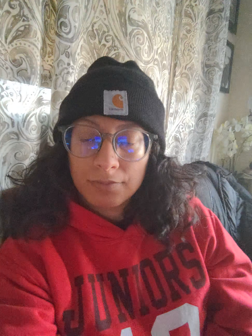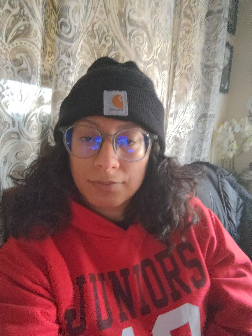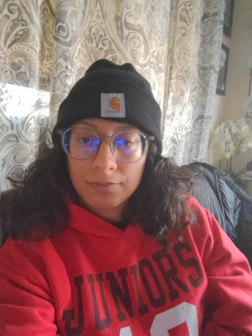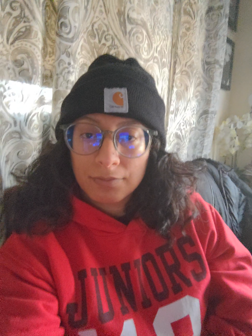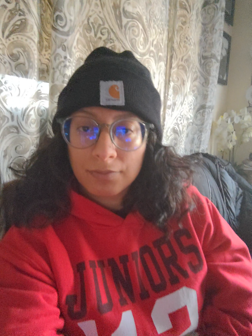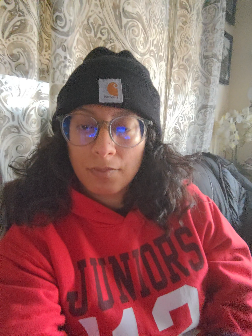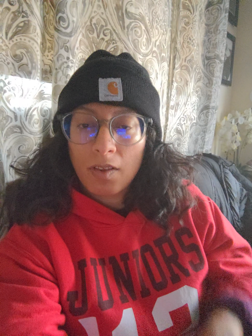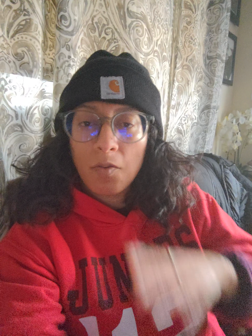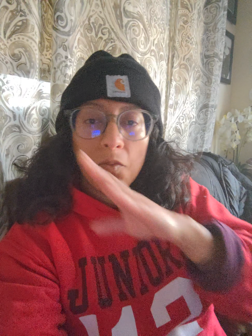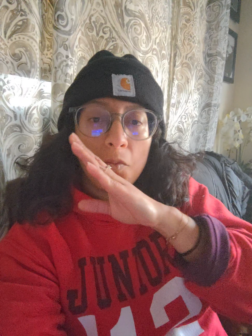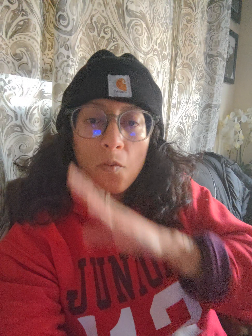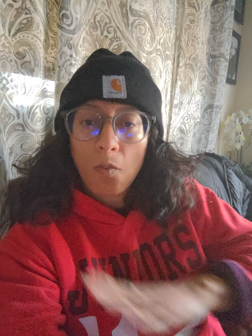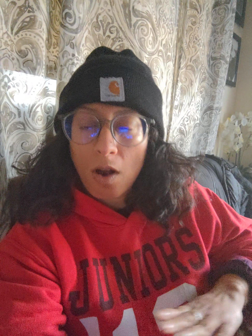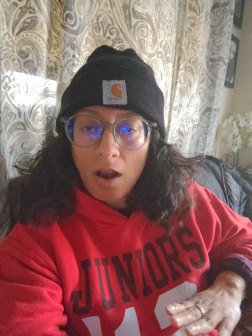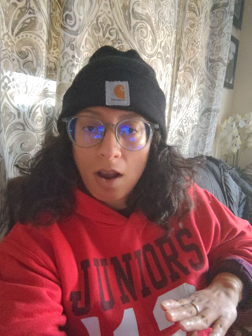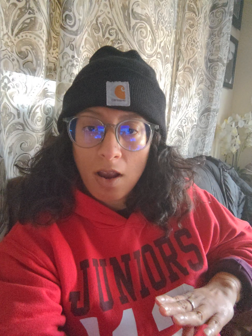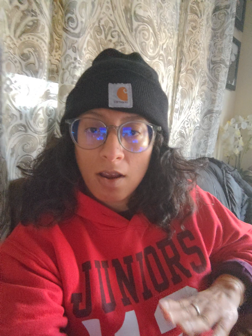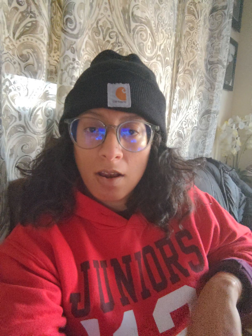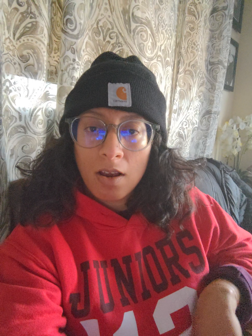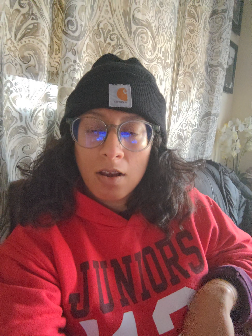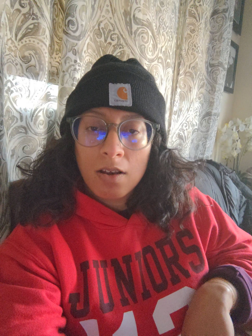quiet